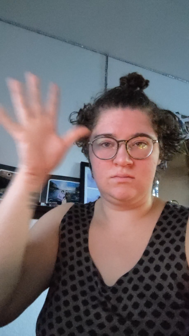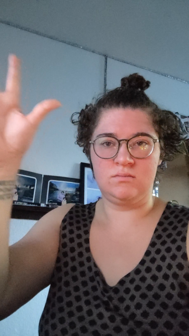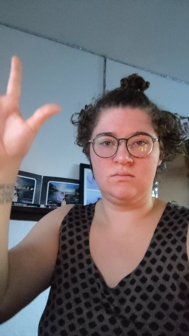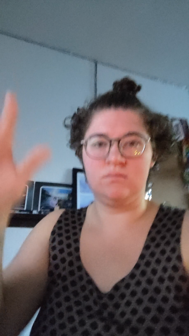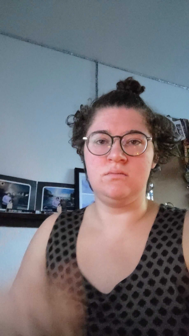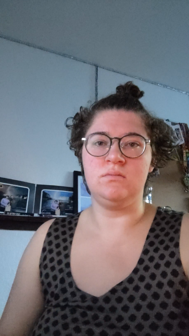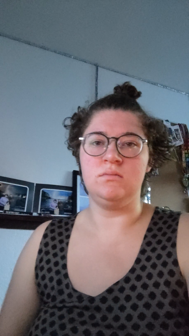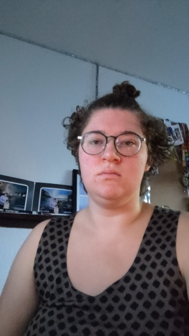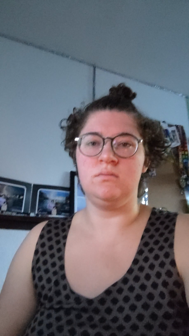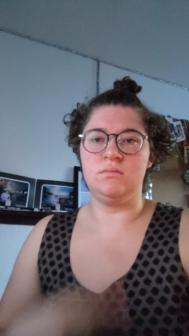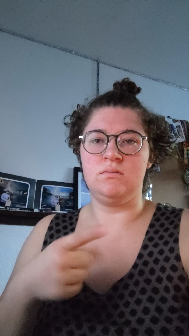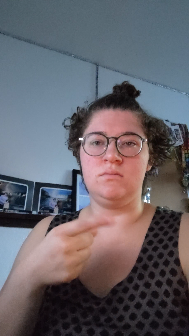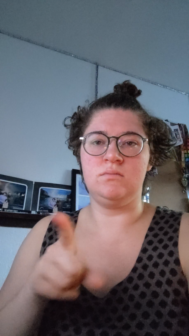knife